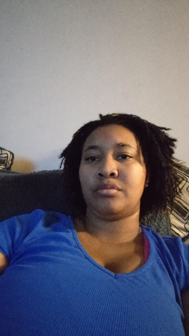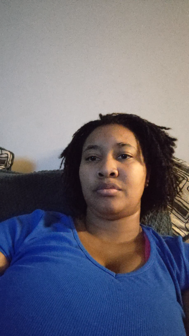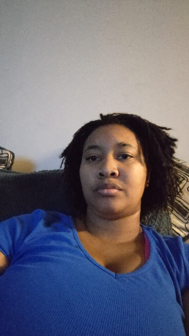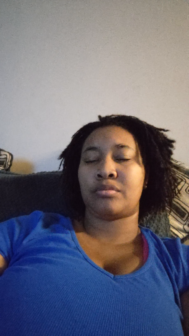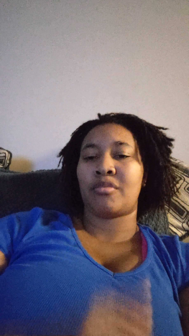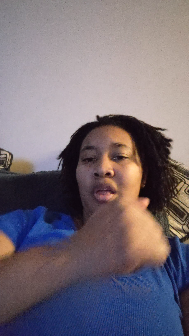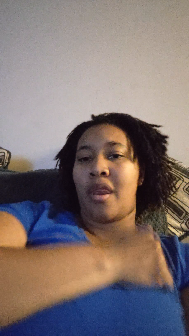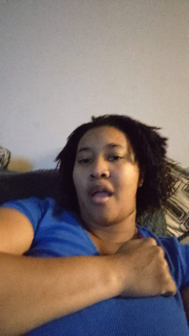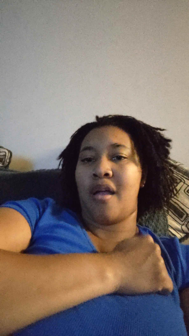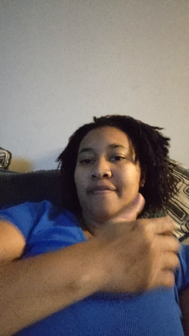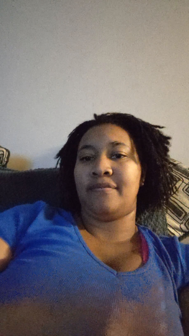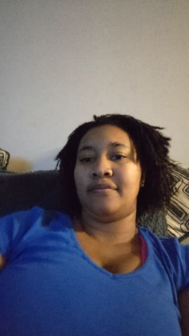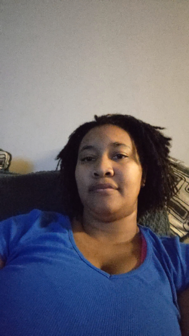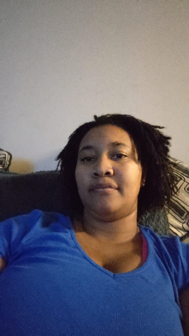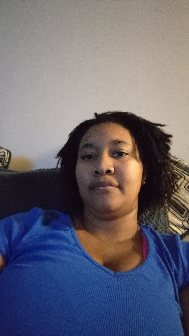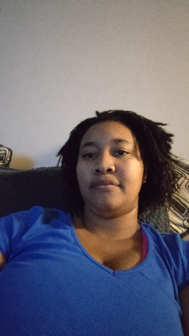love